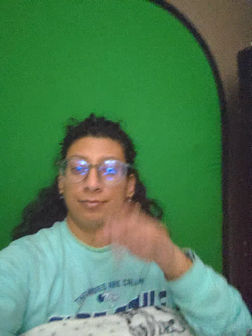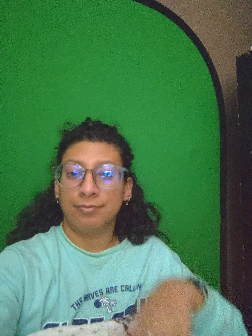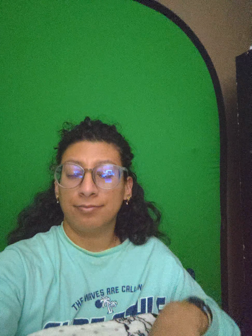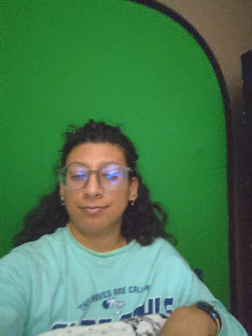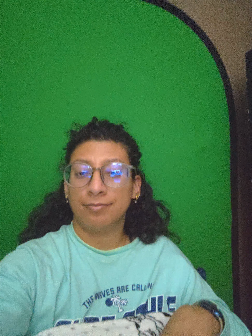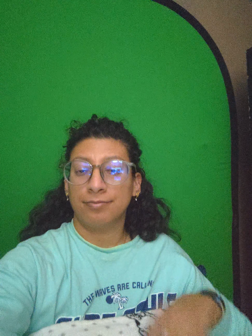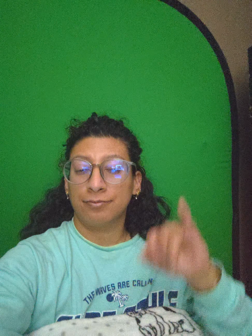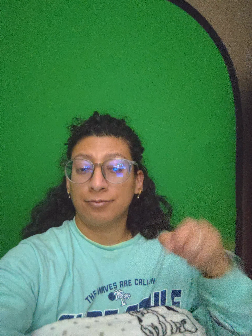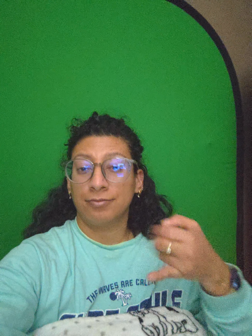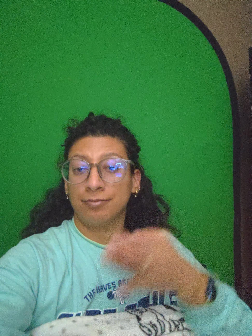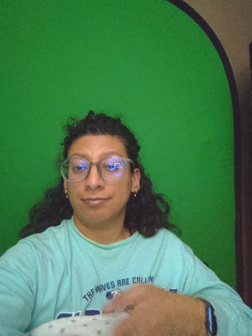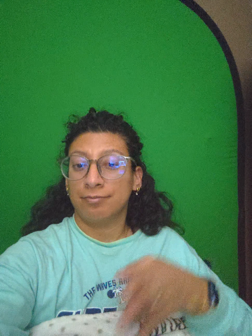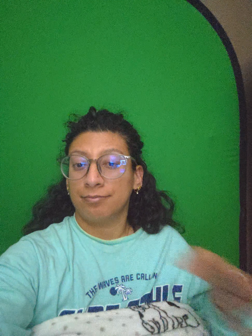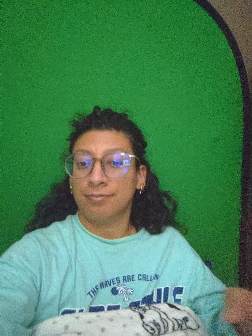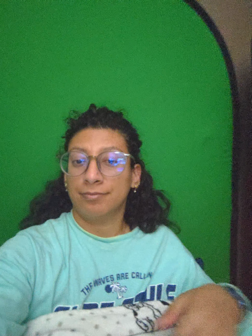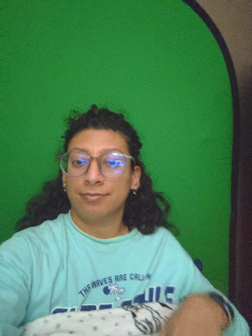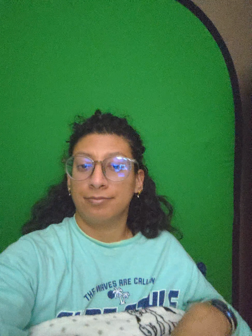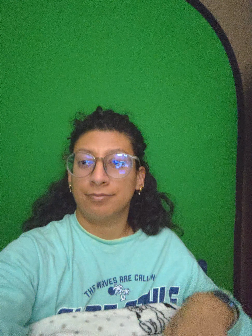jeans